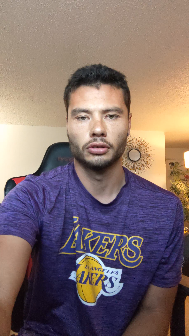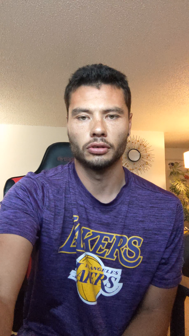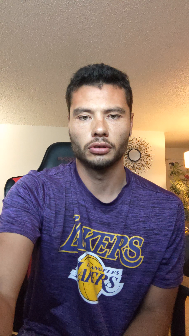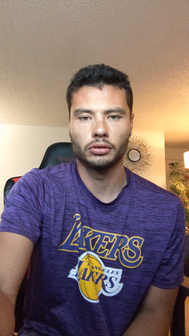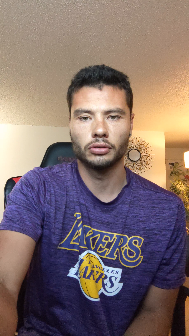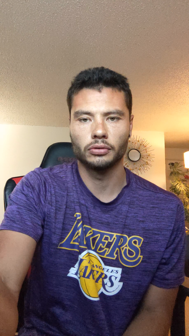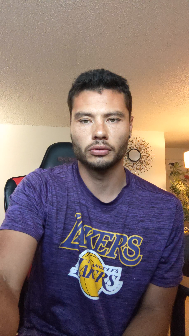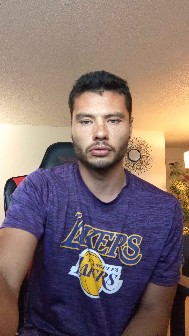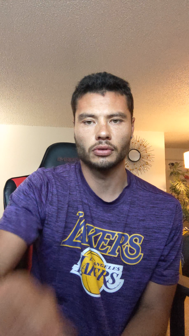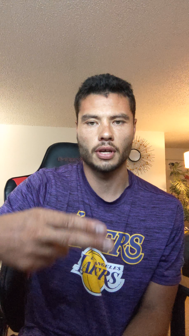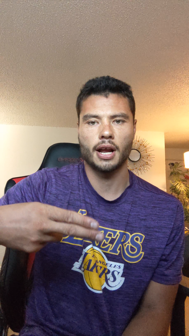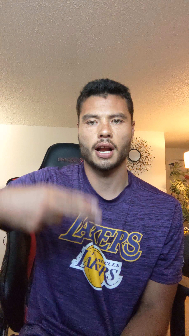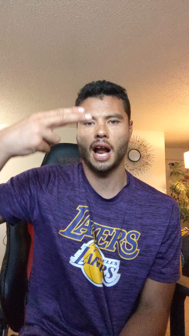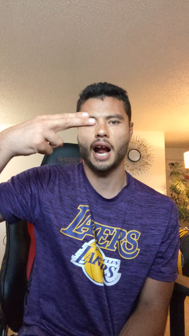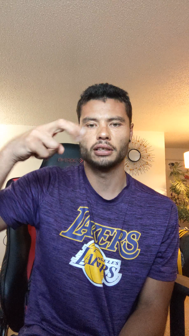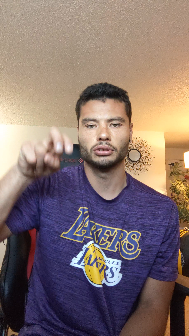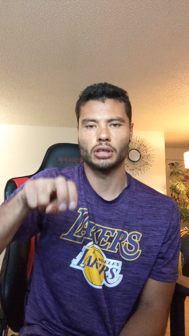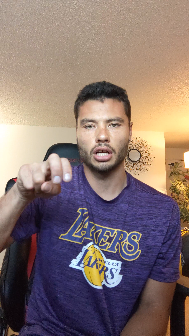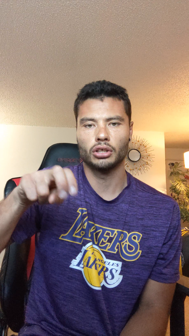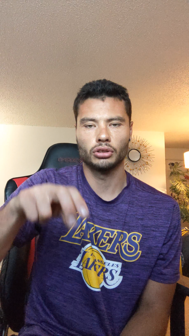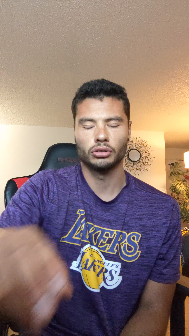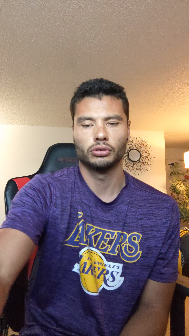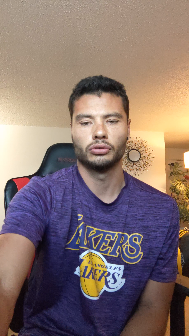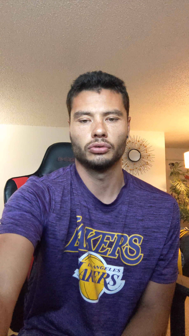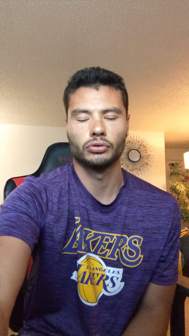high chair